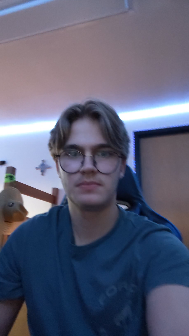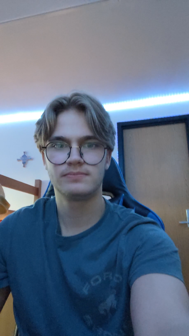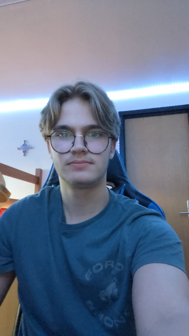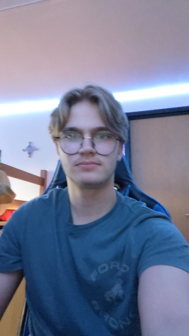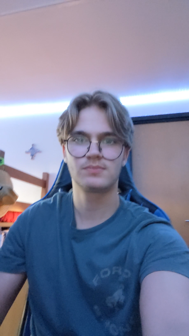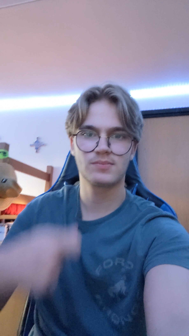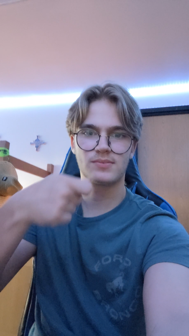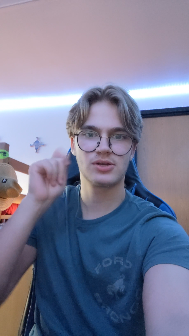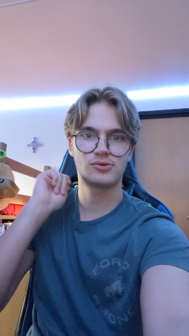rip